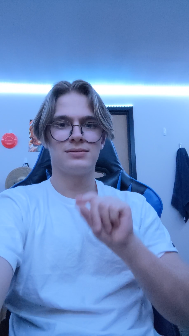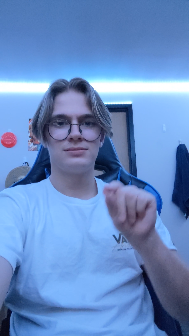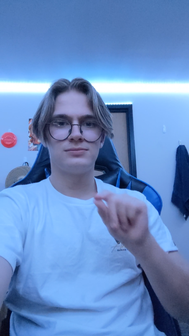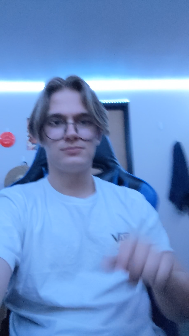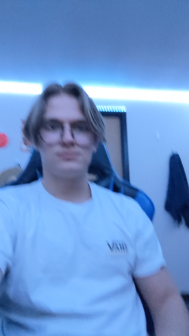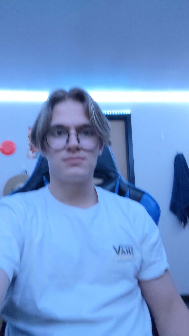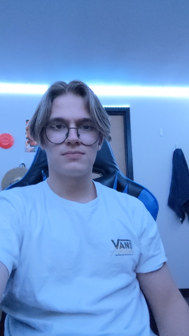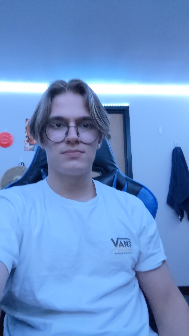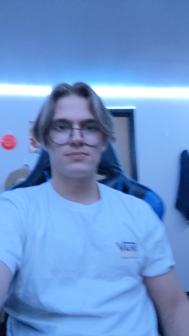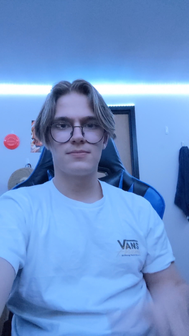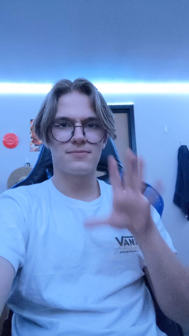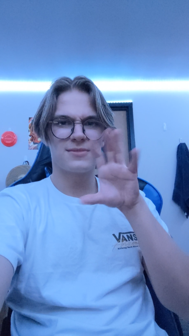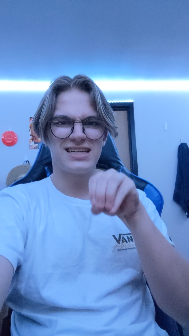bite